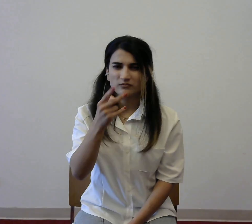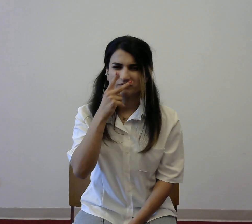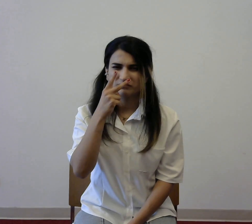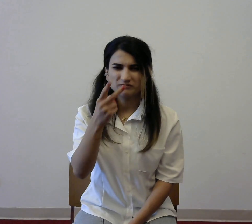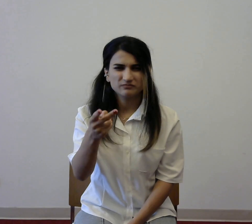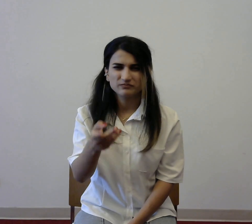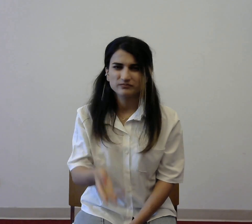görmək